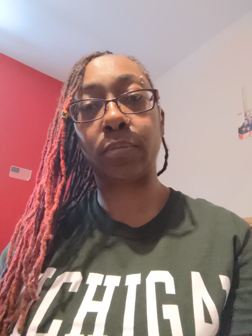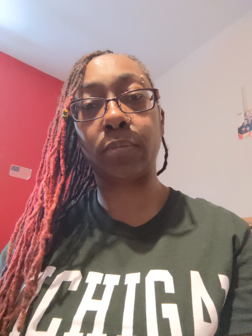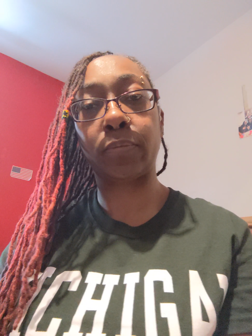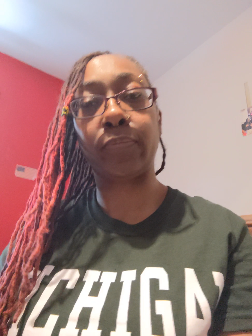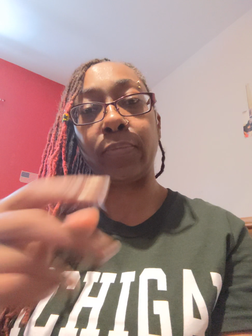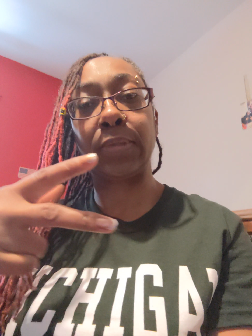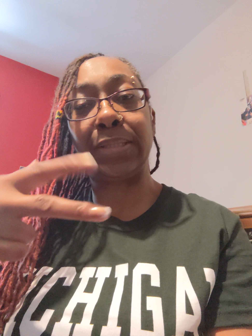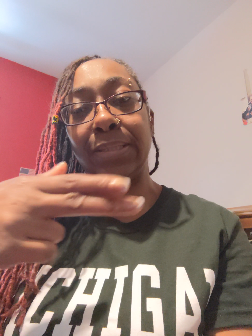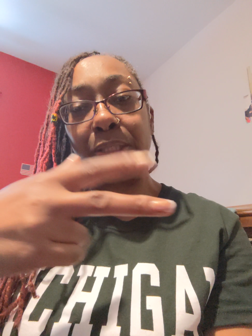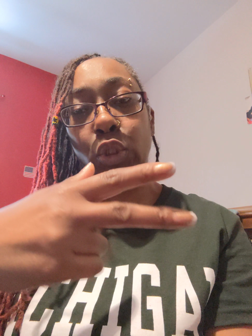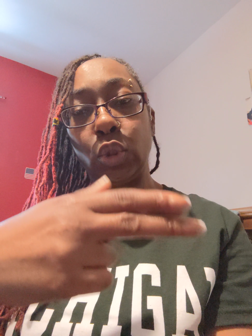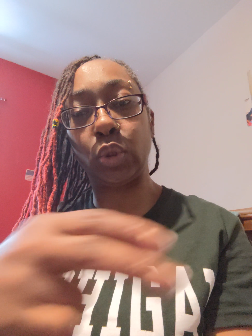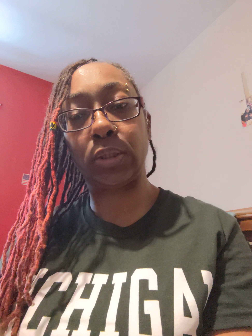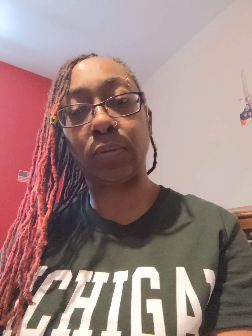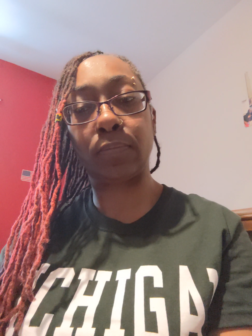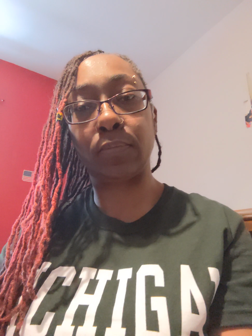scissors